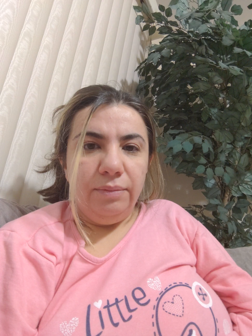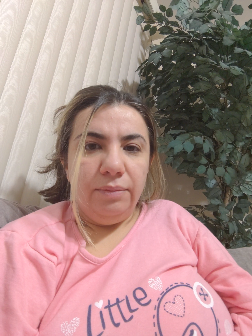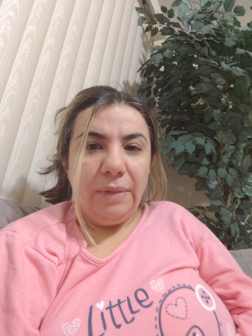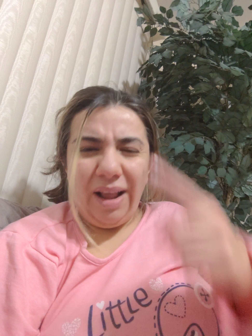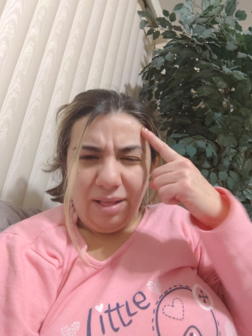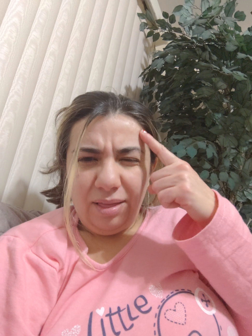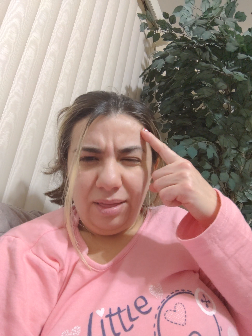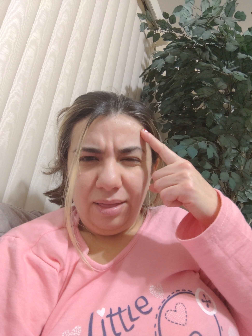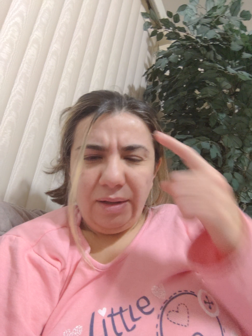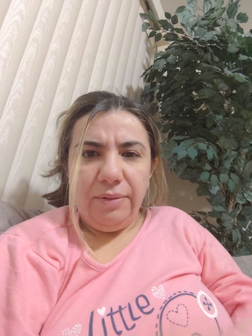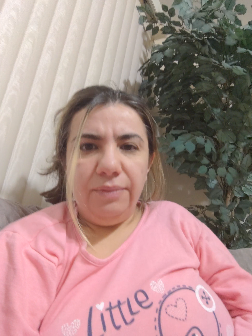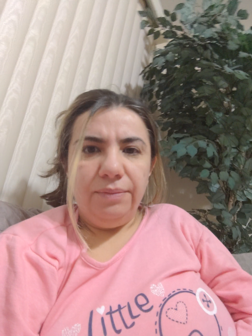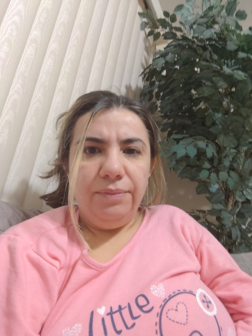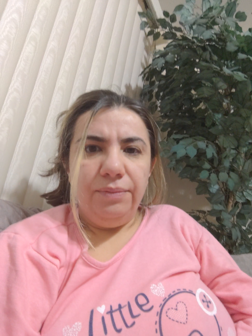think